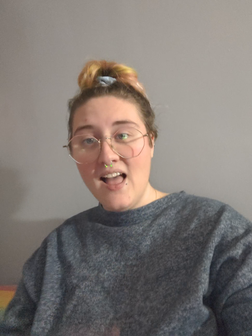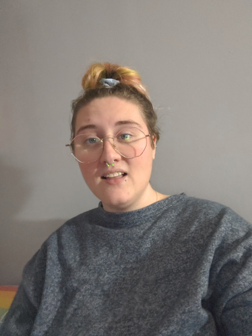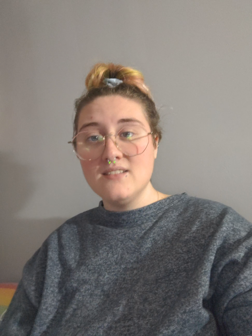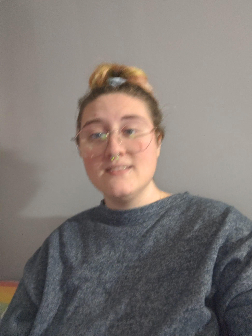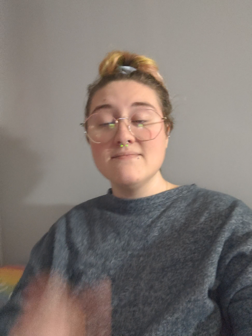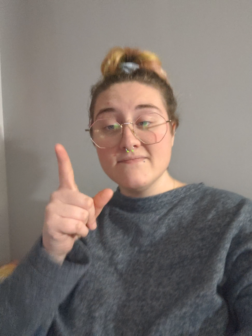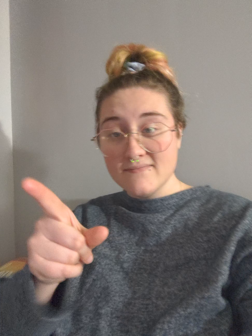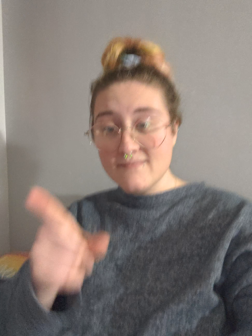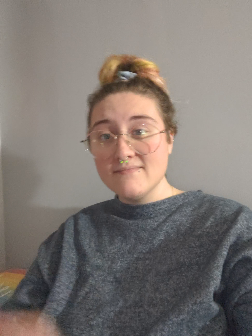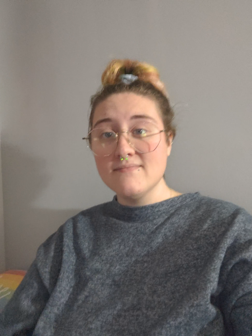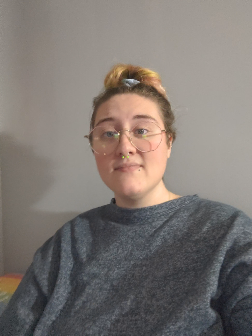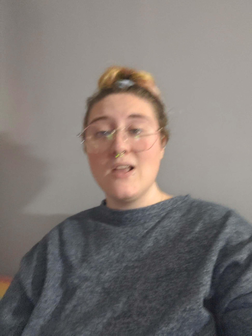he/she/it